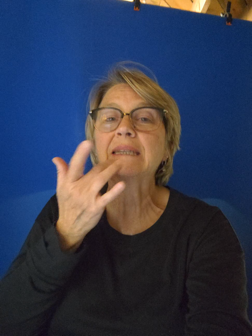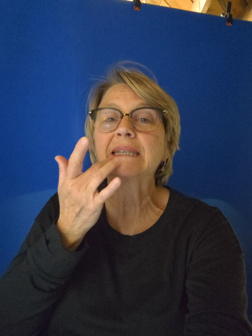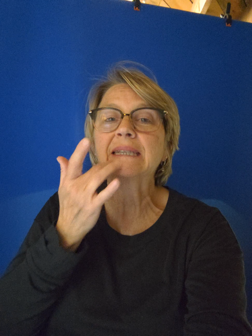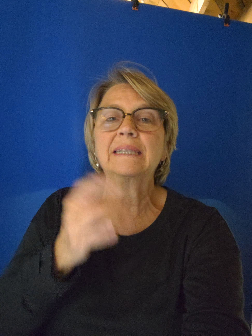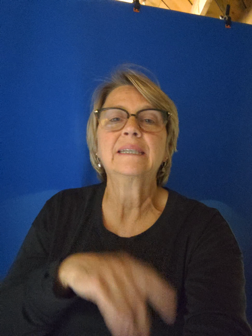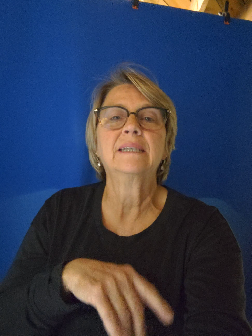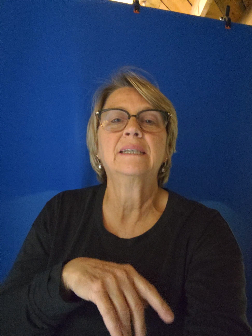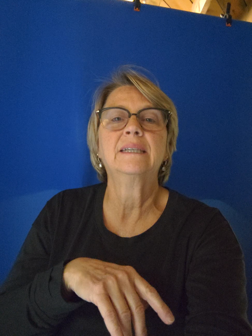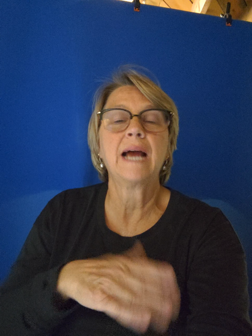taste